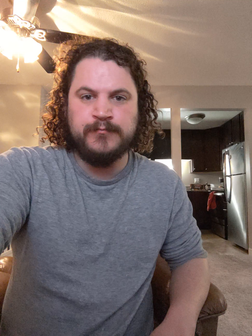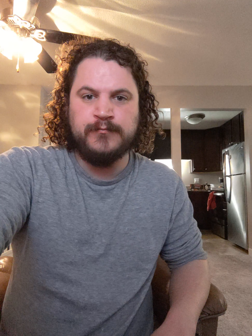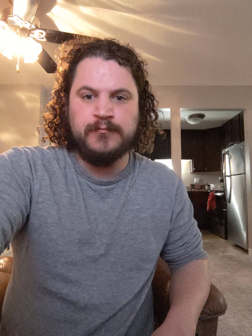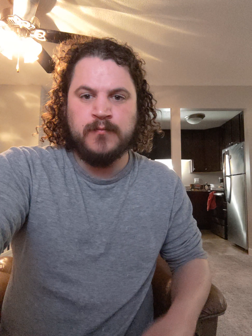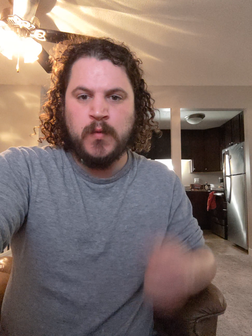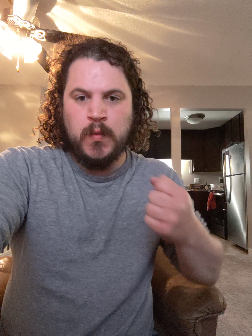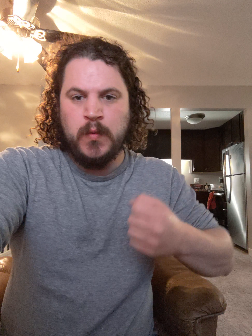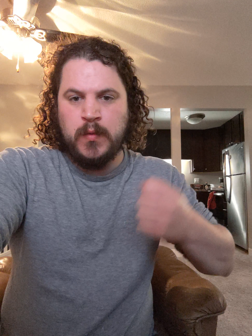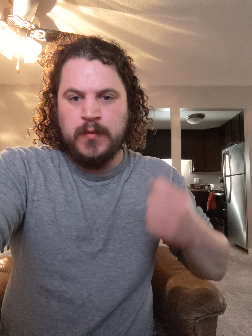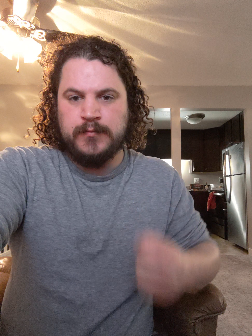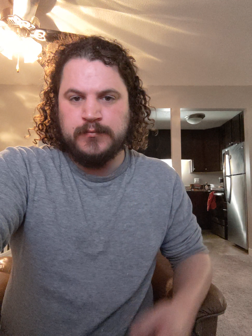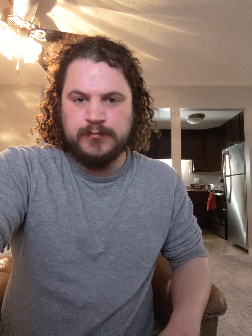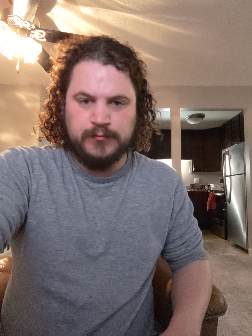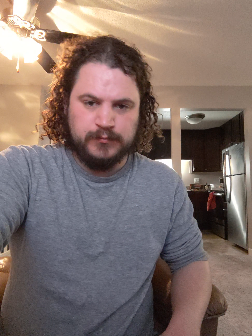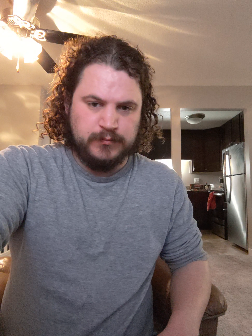car